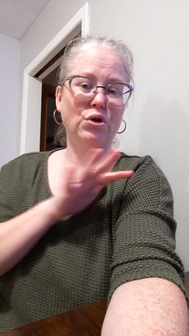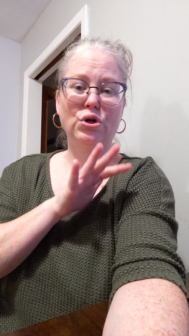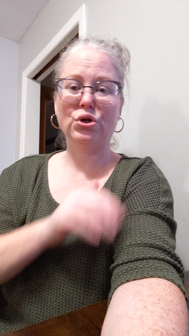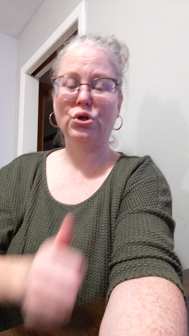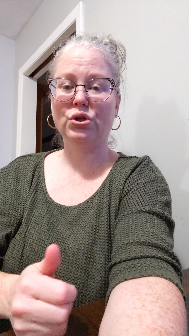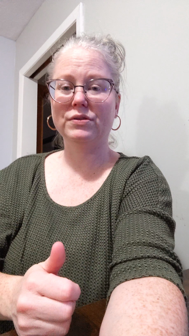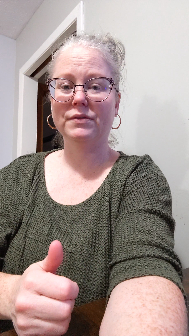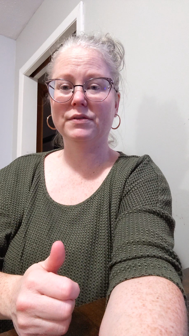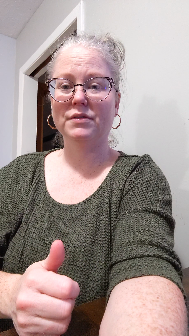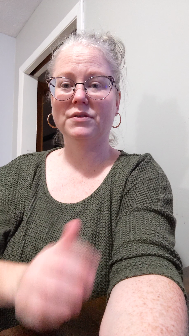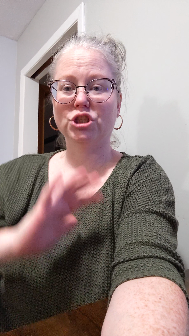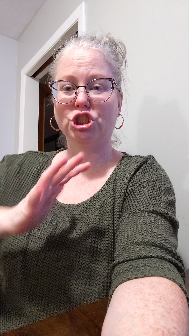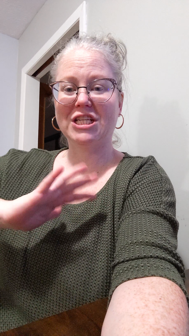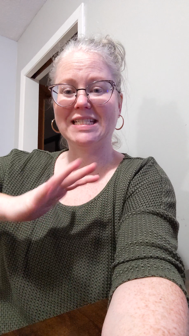cheese